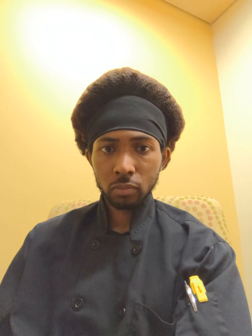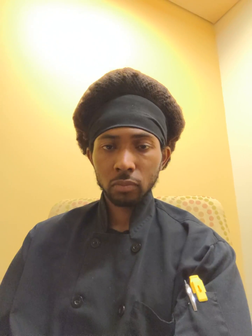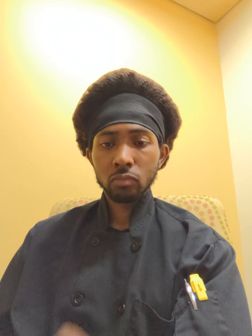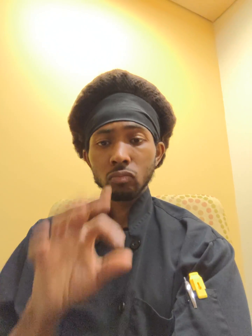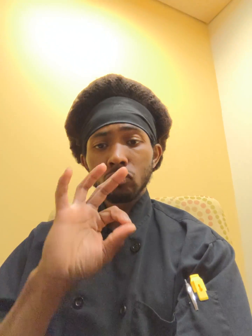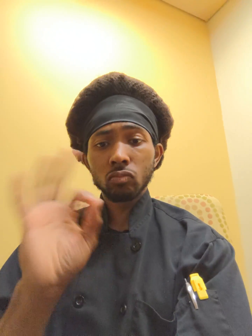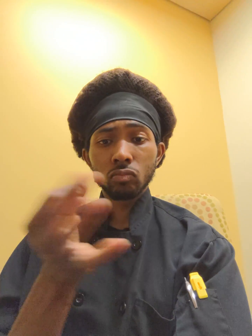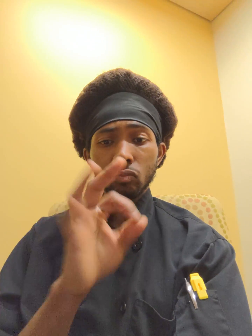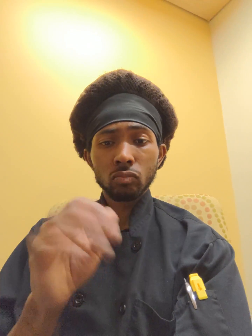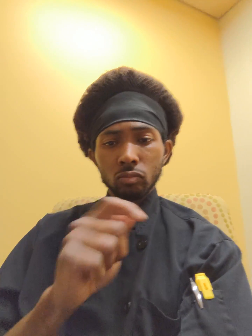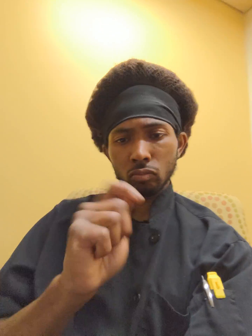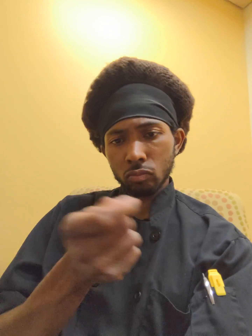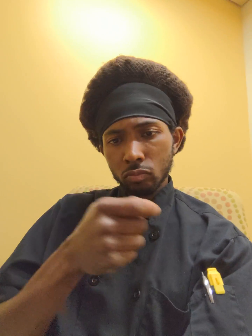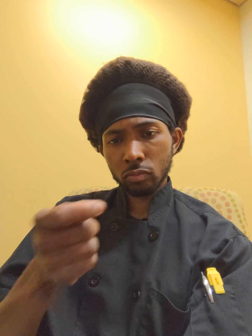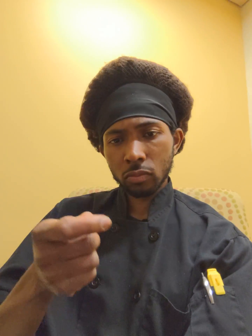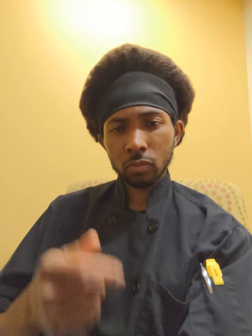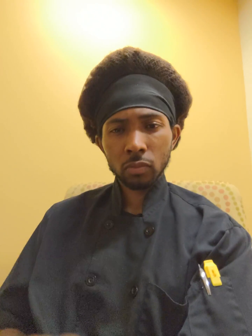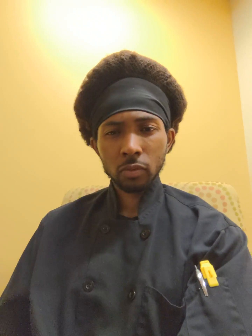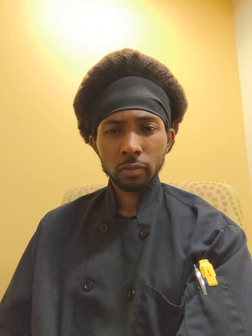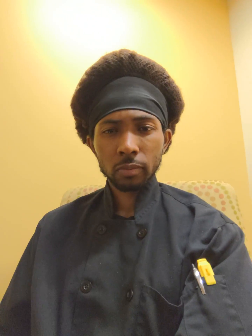hose